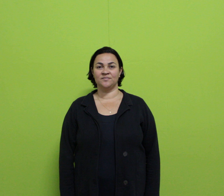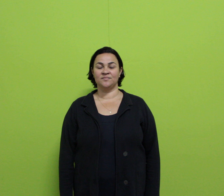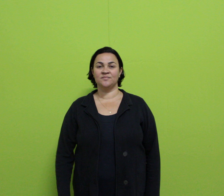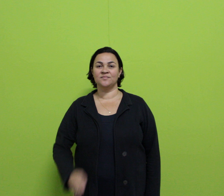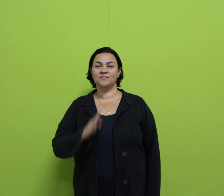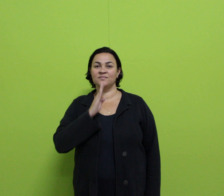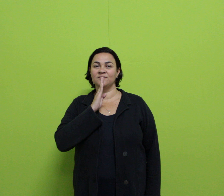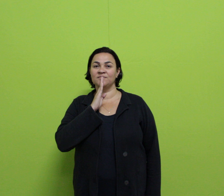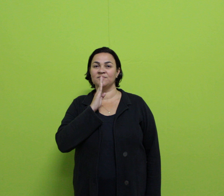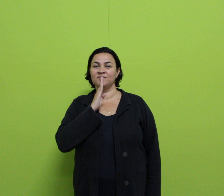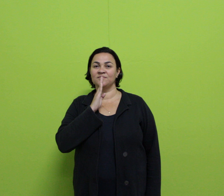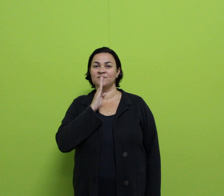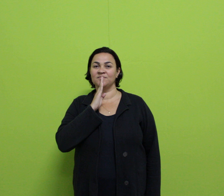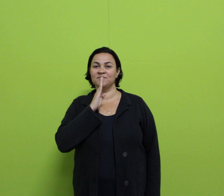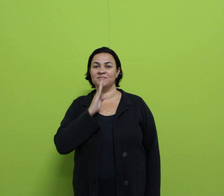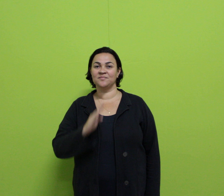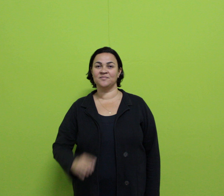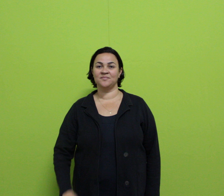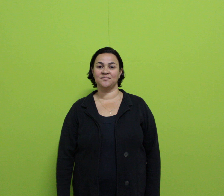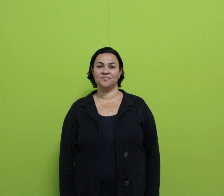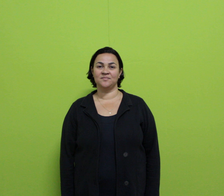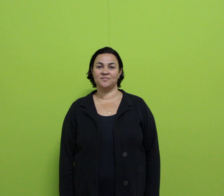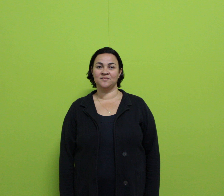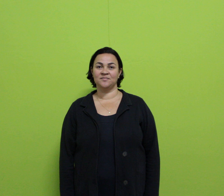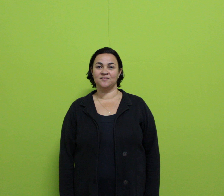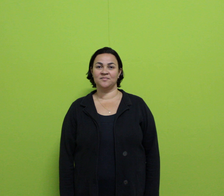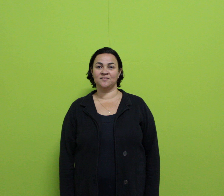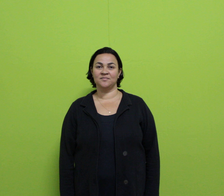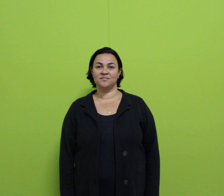conhecer